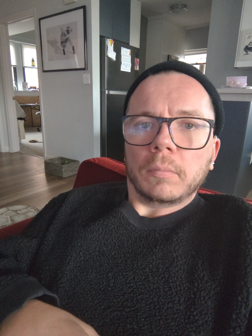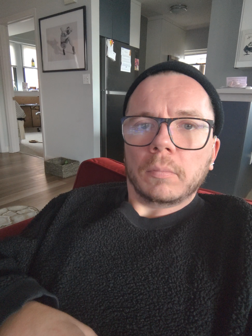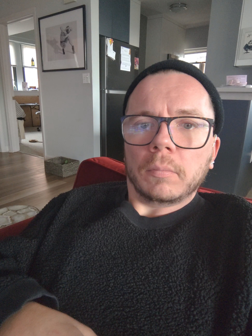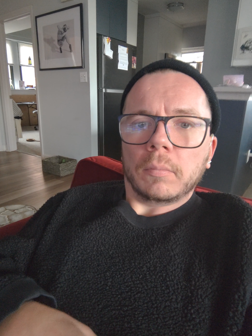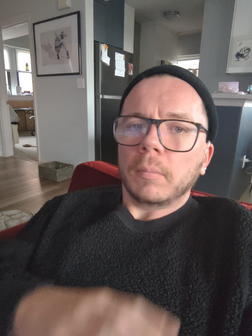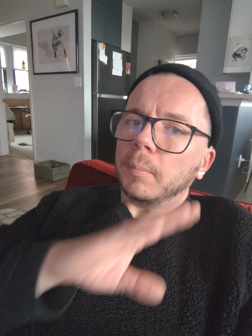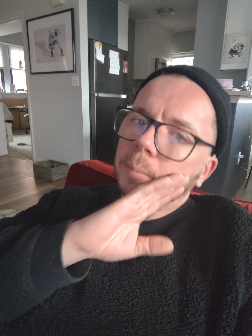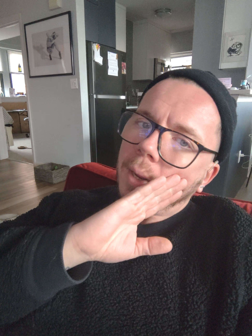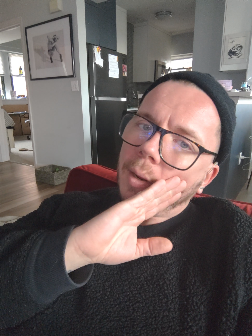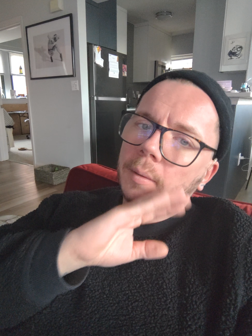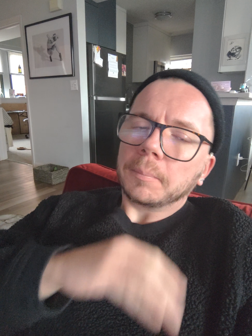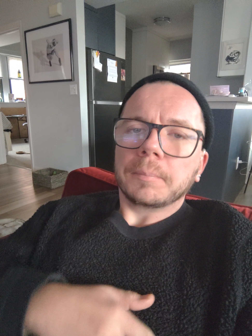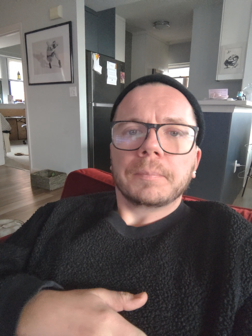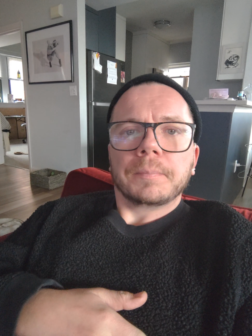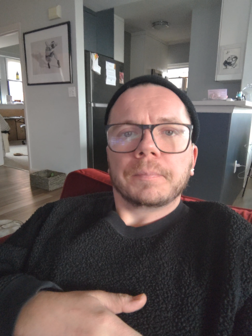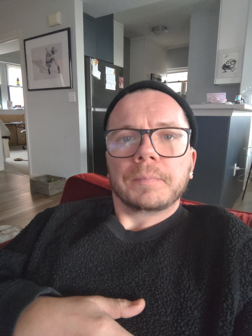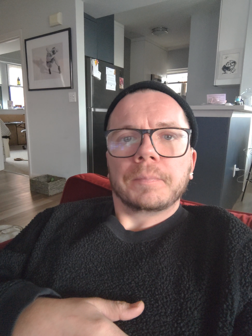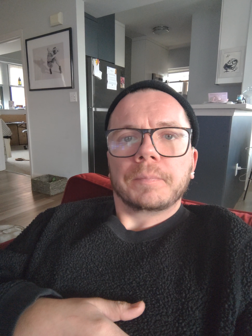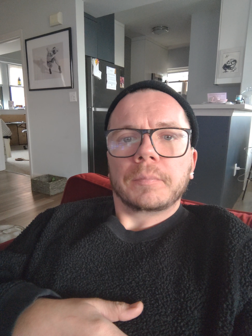bed